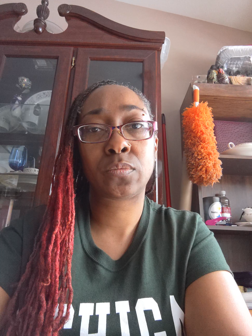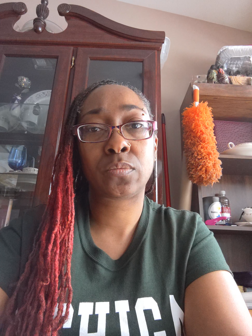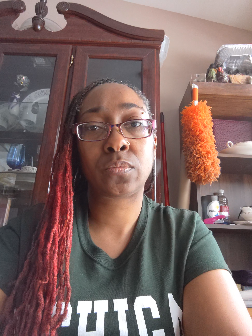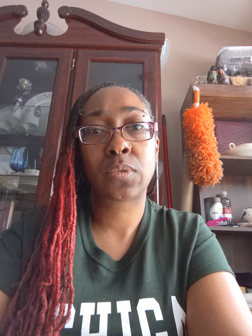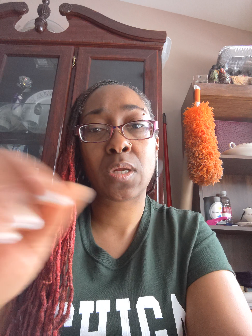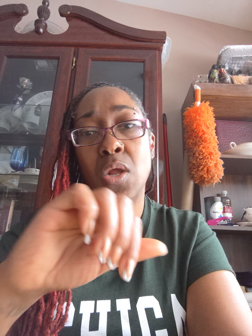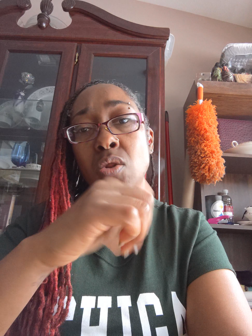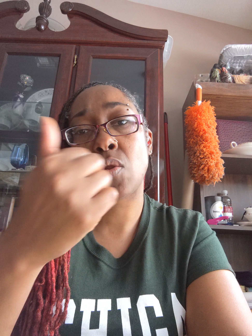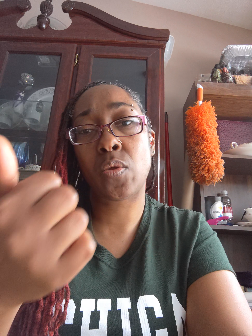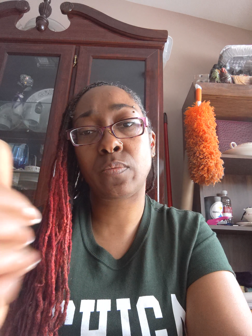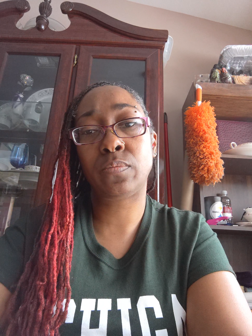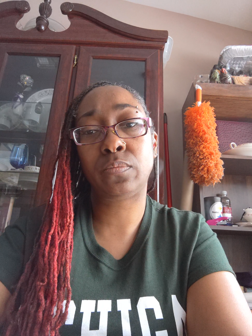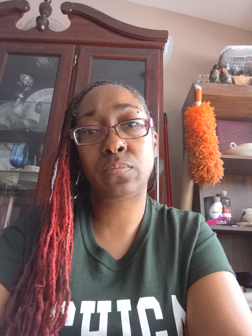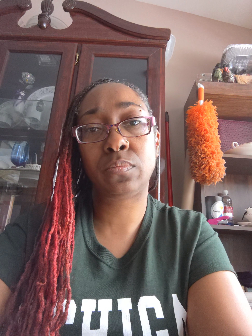another